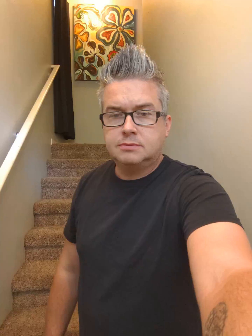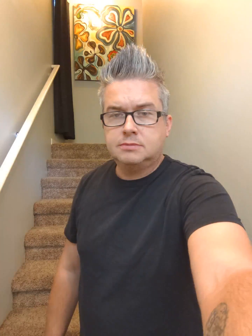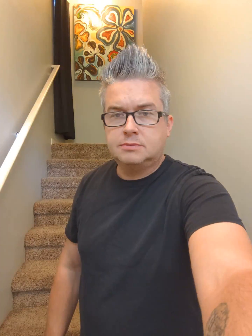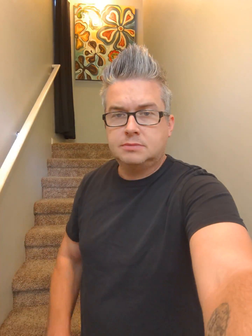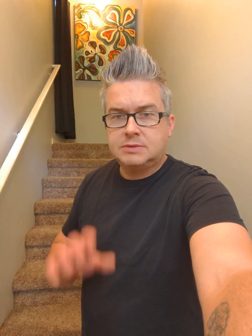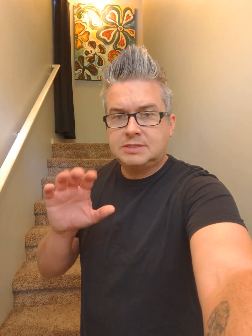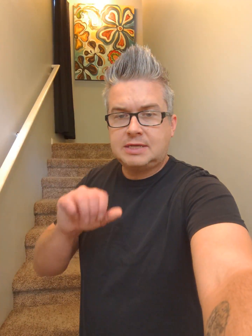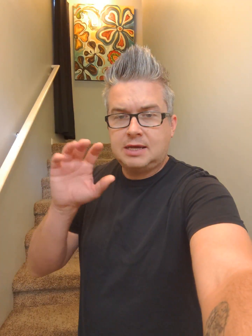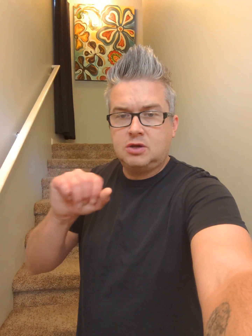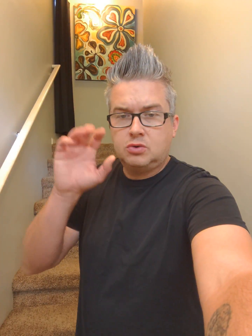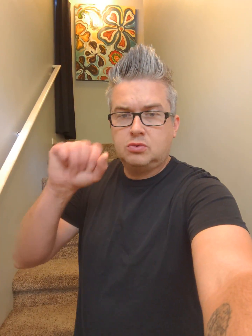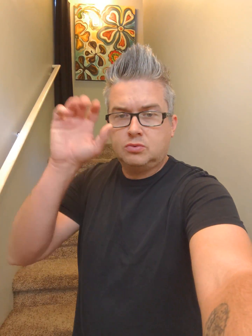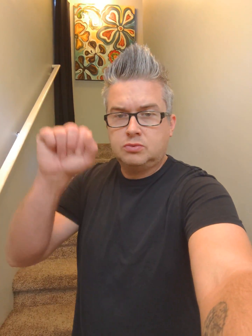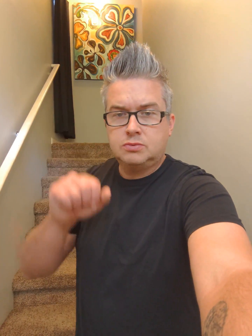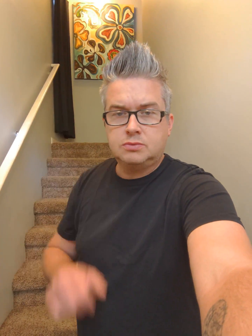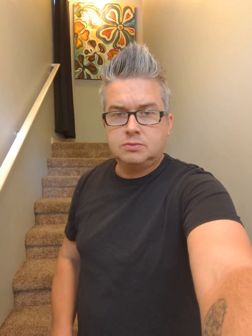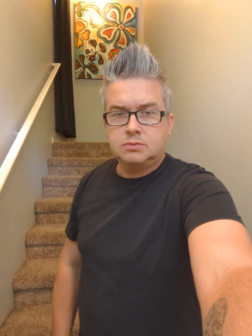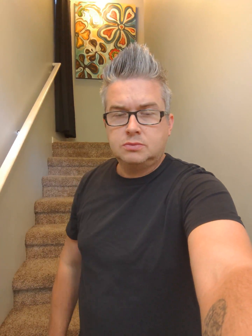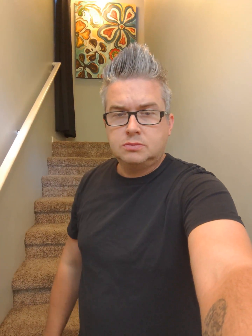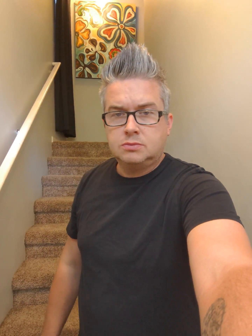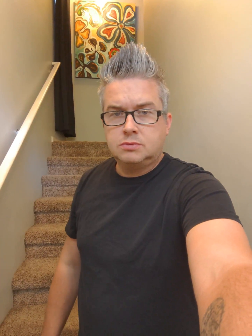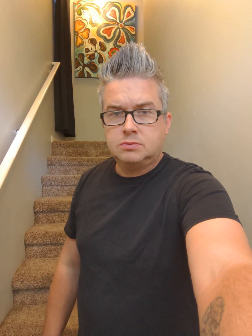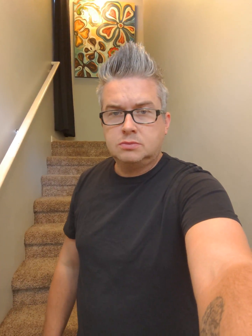ladder